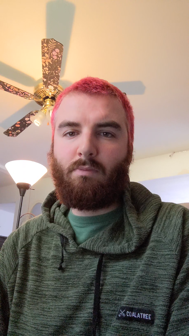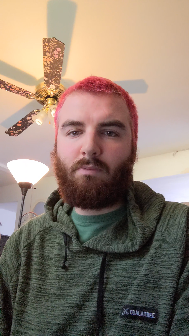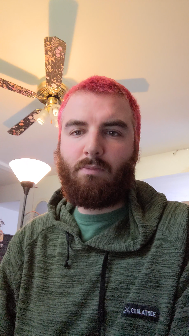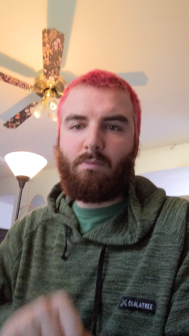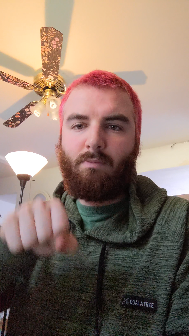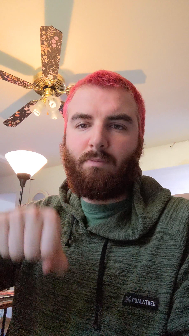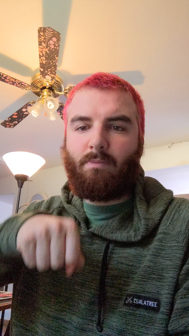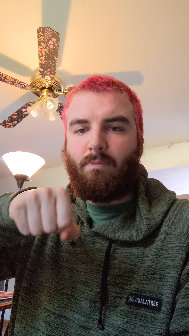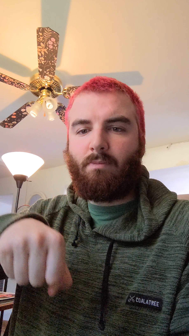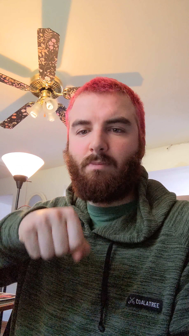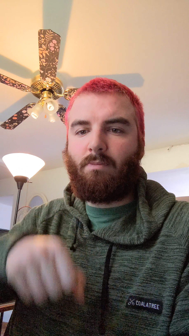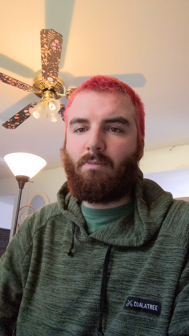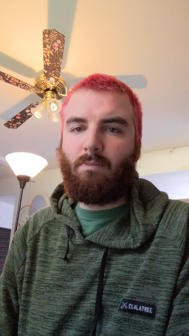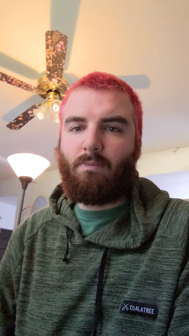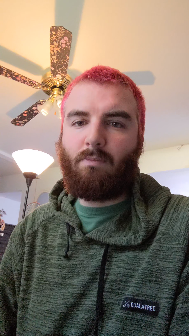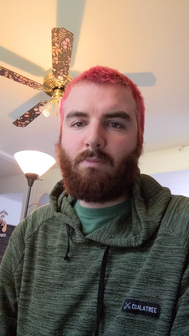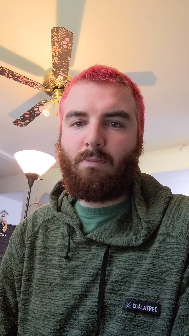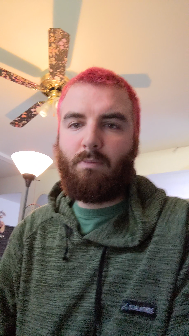bicycle